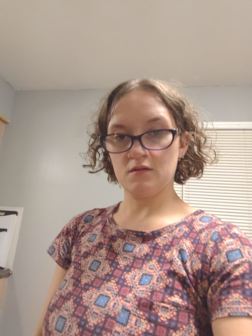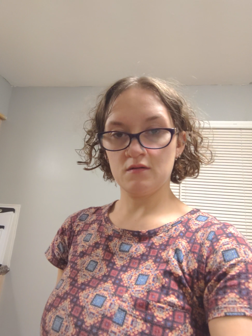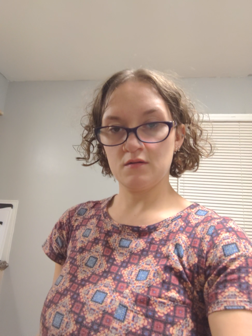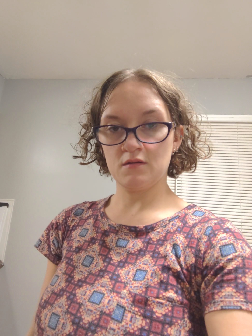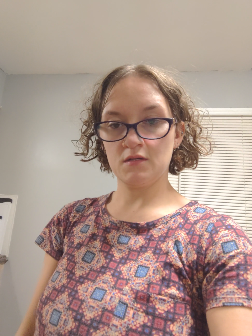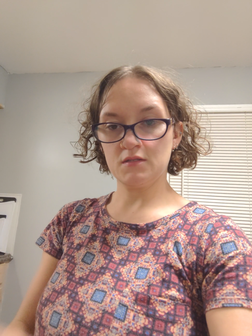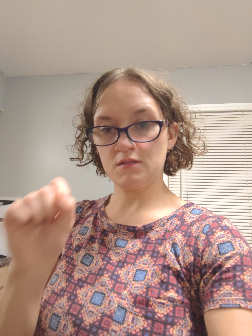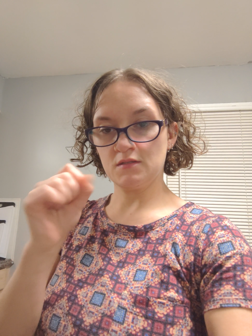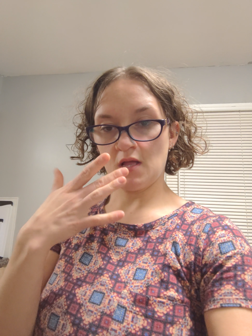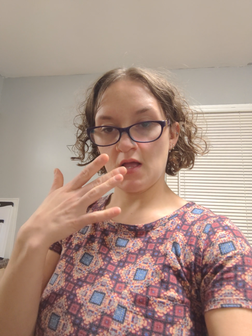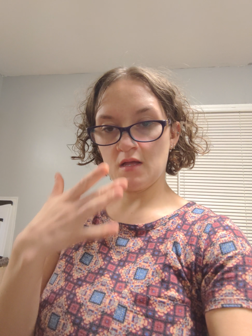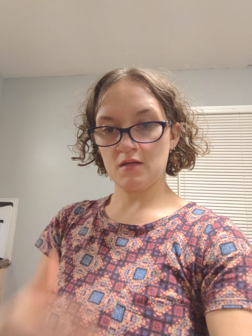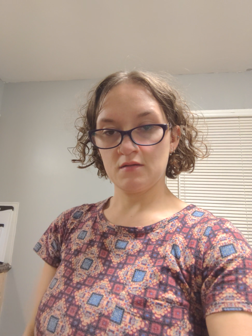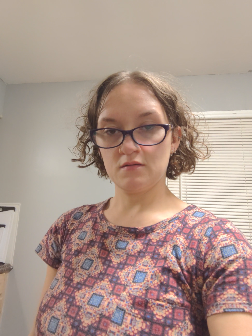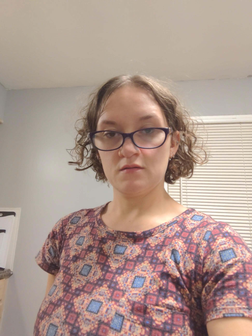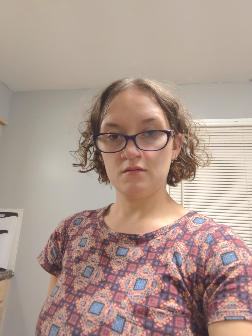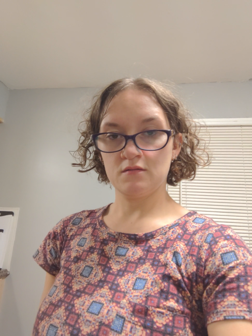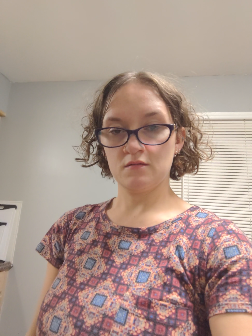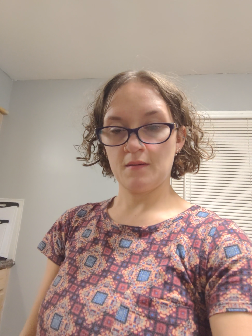snack